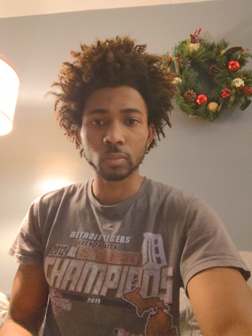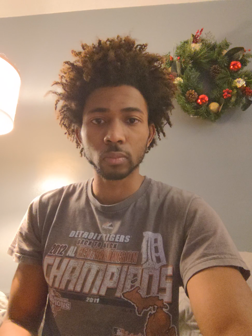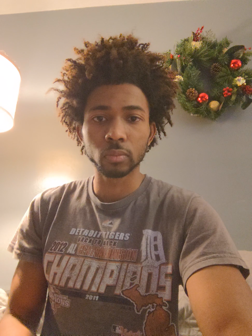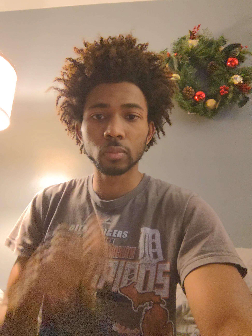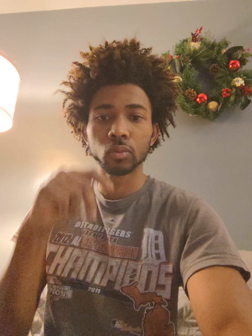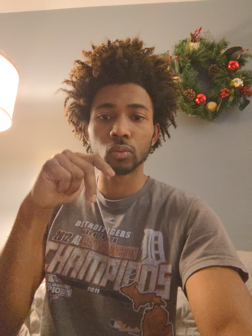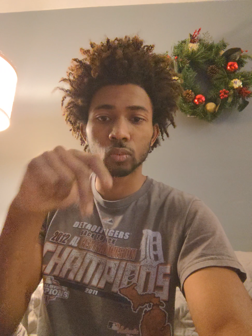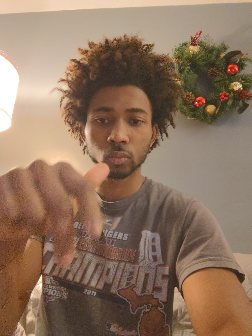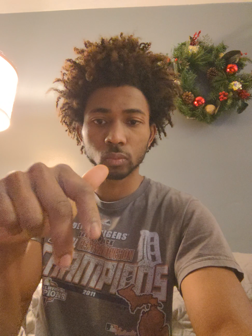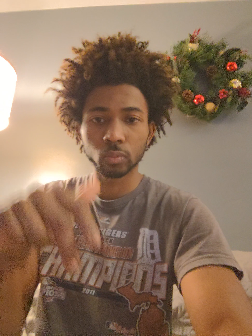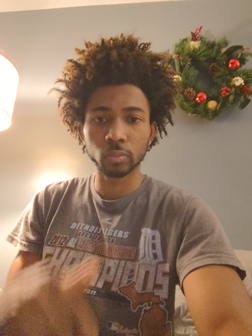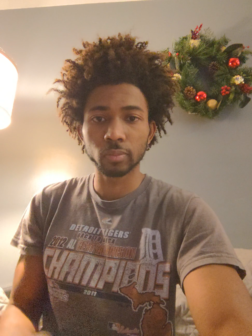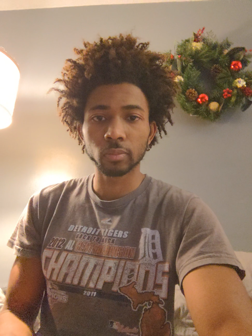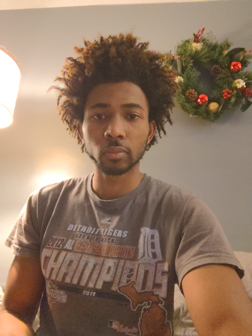ride